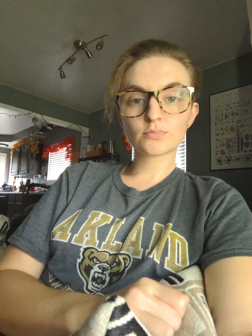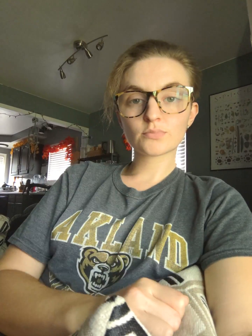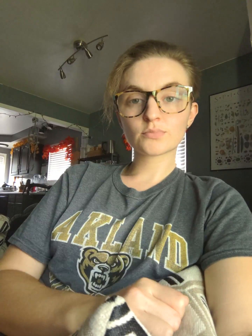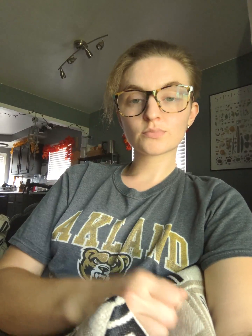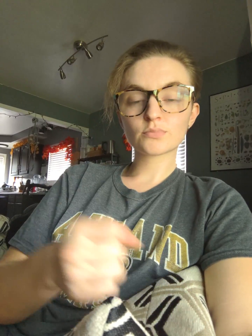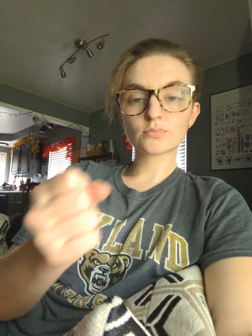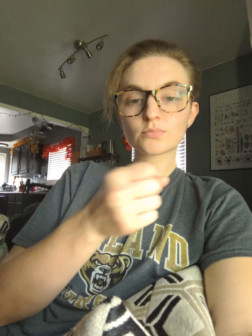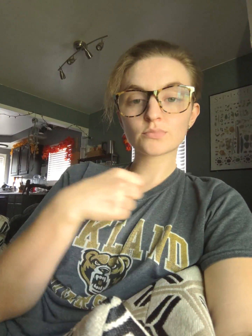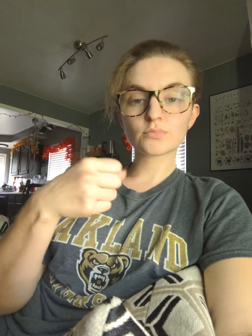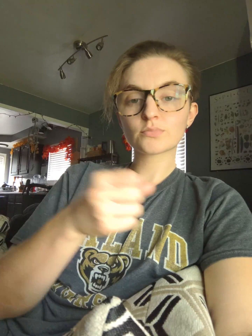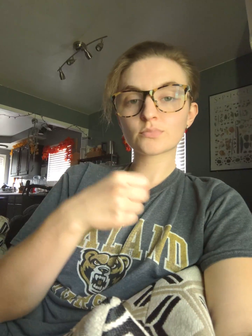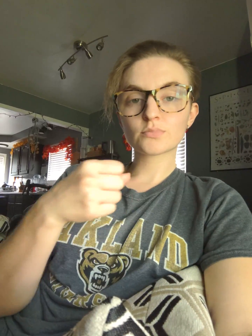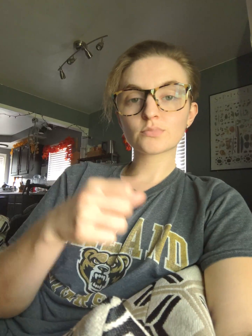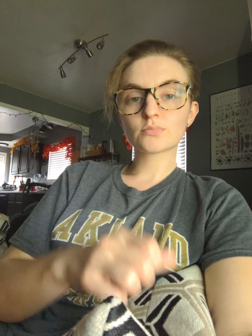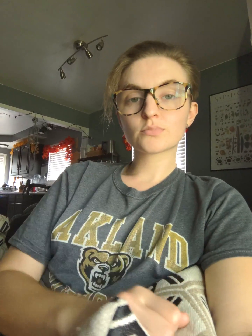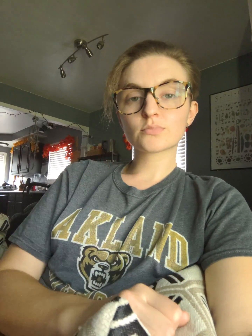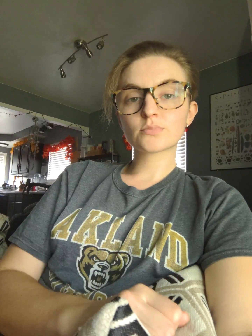coffee